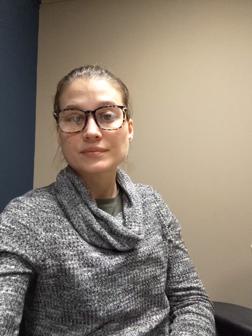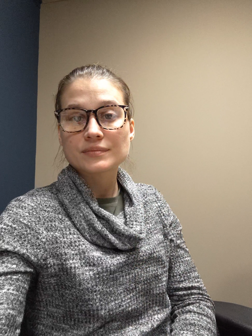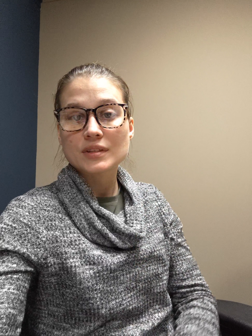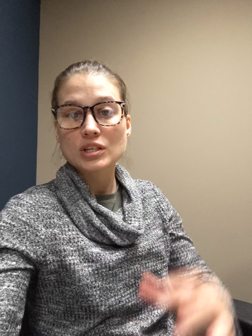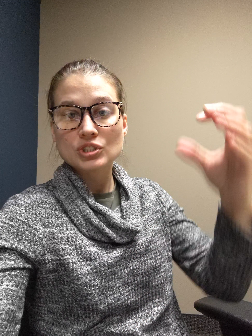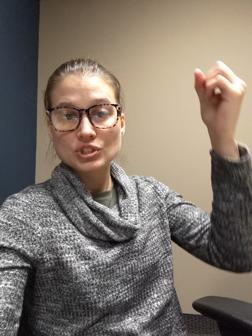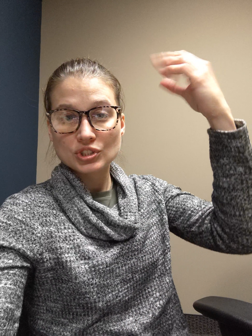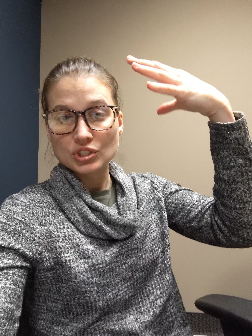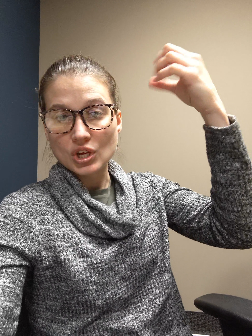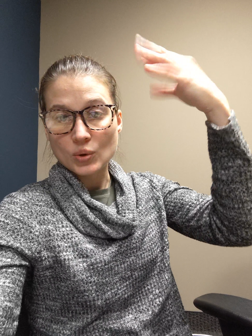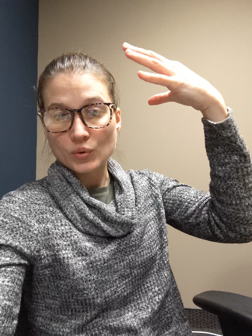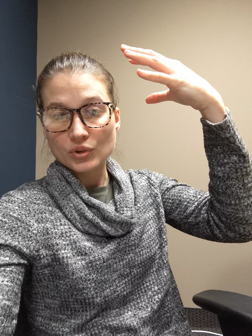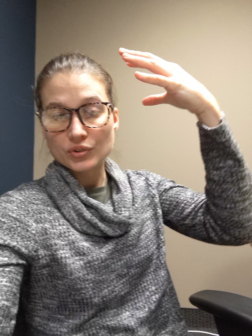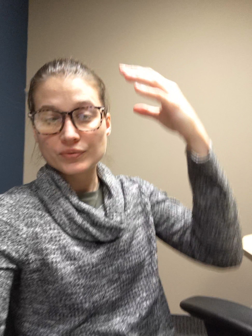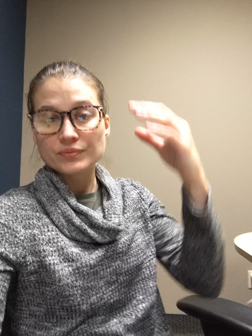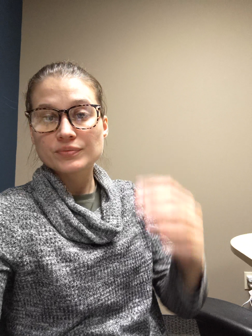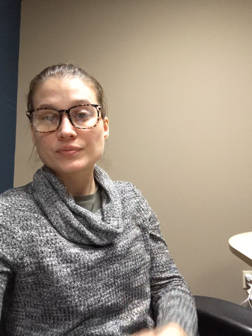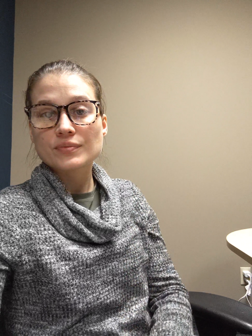shower